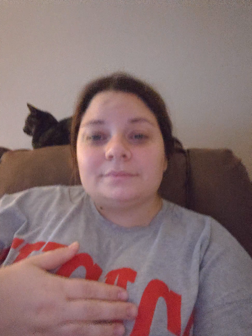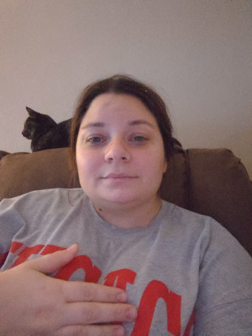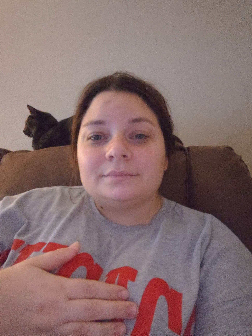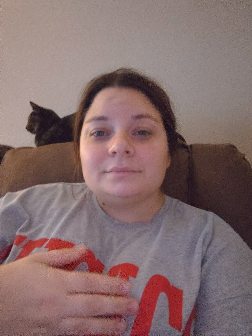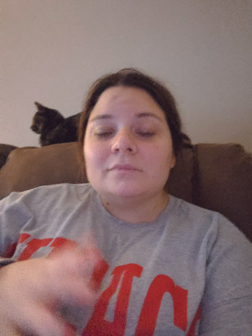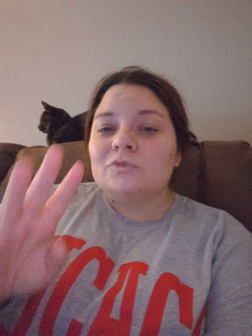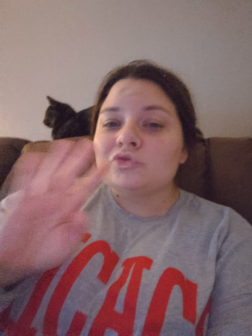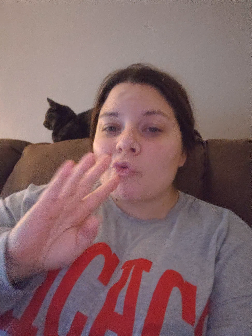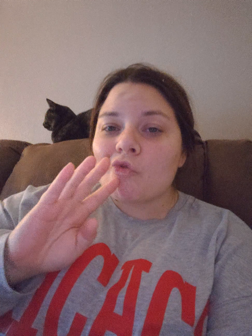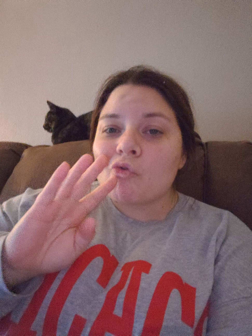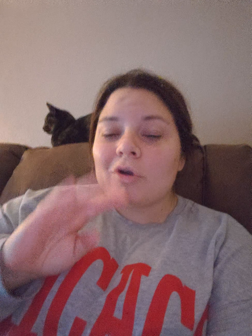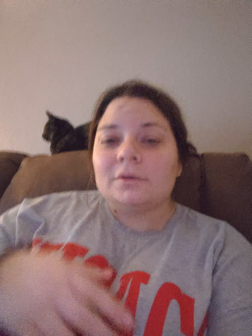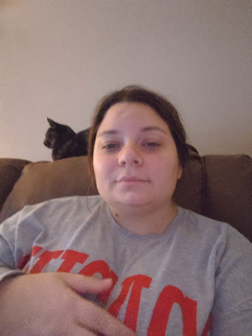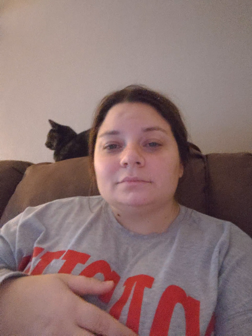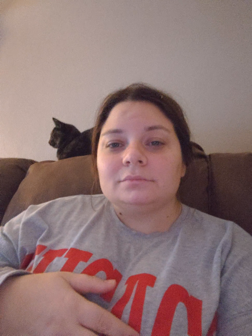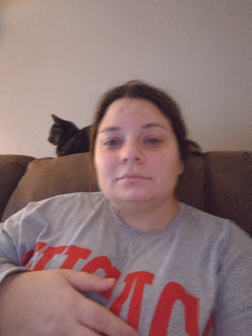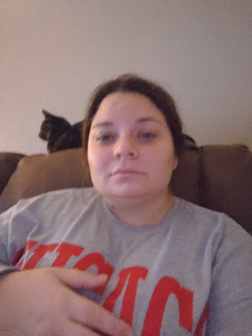talk